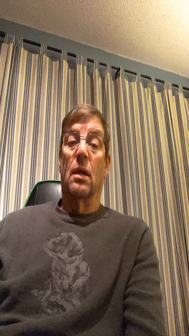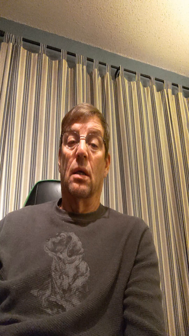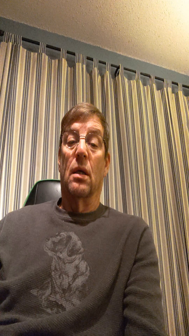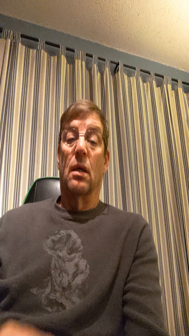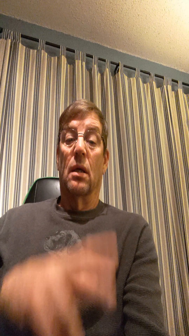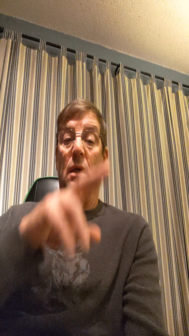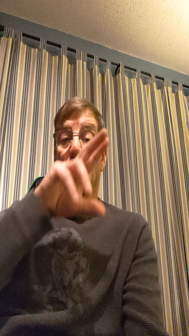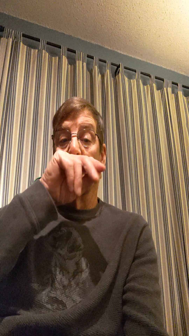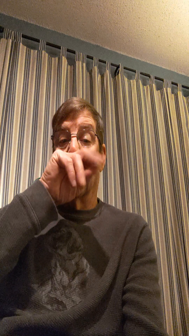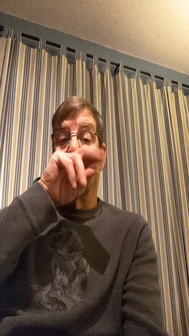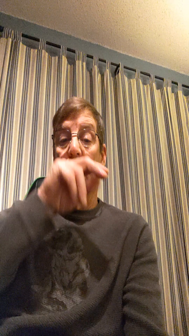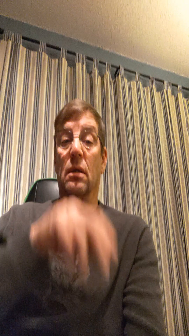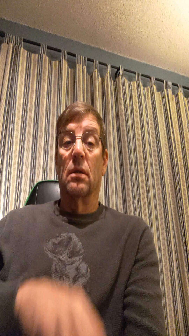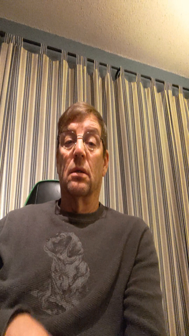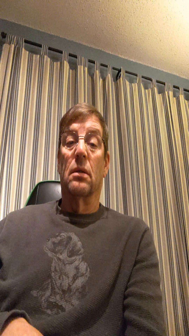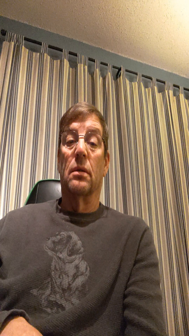duck